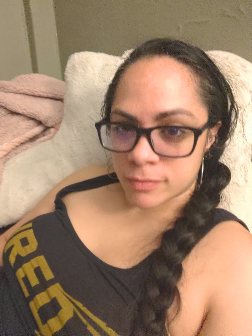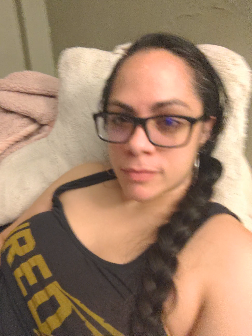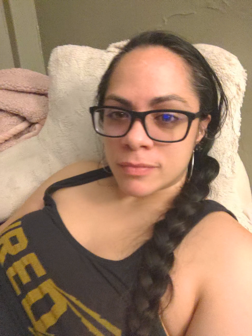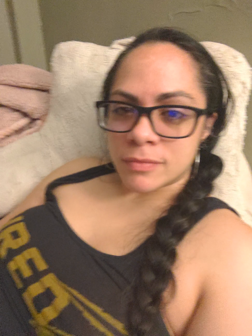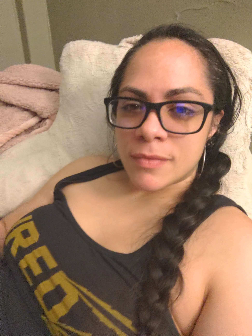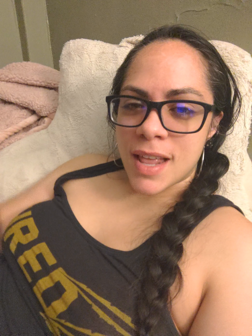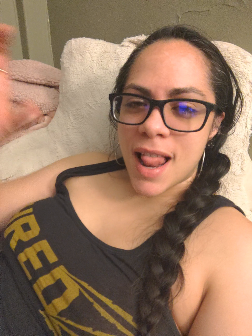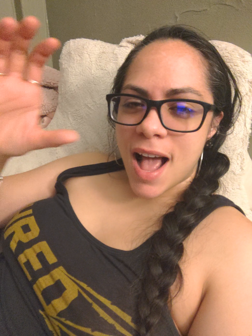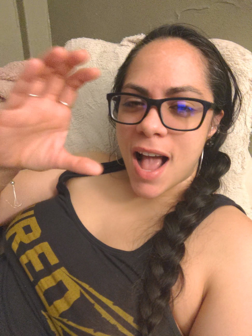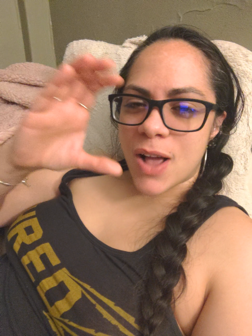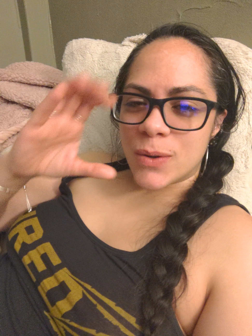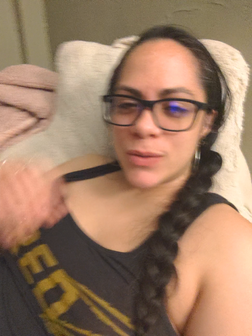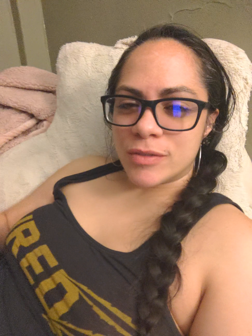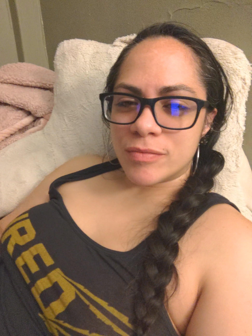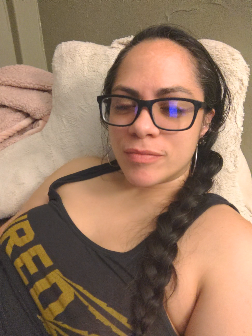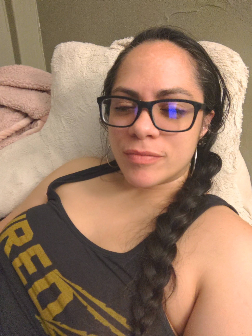cloud